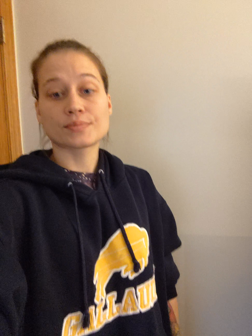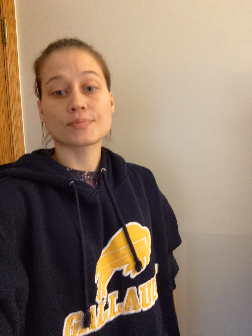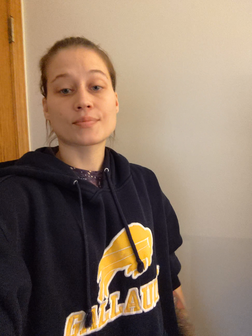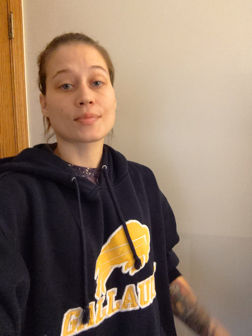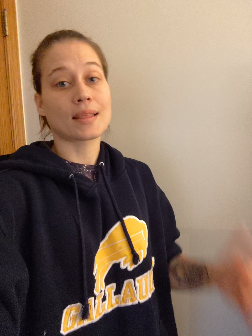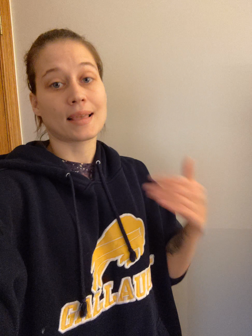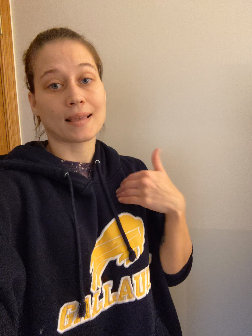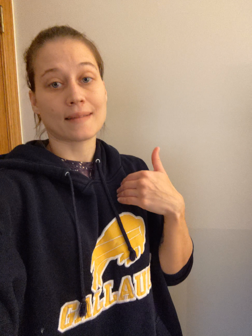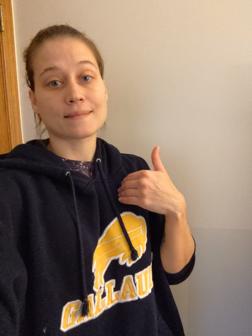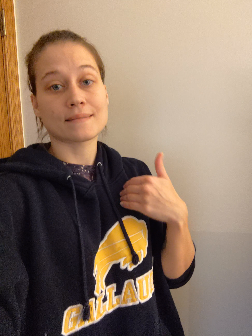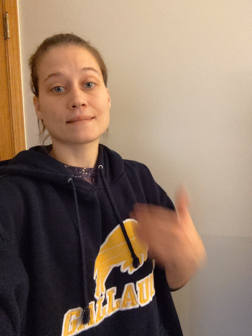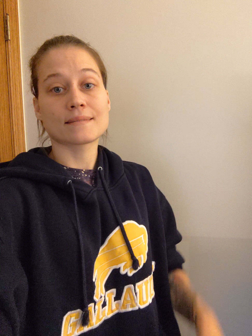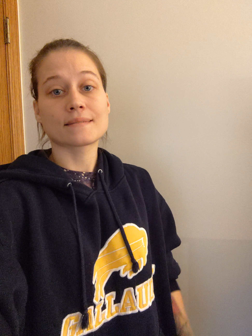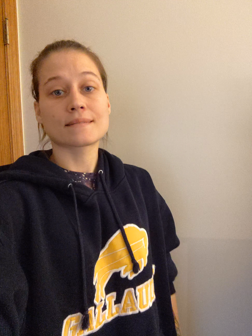have